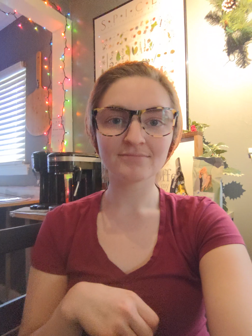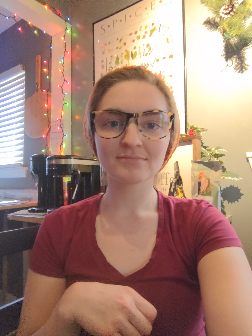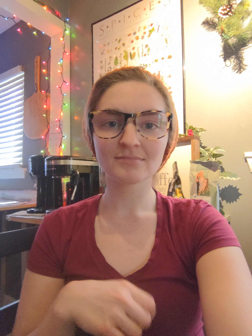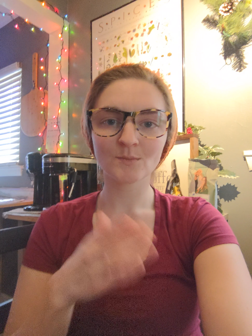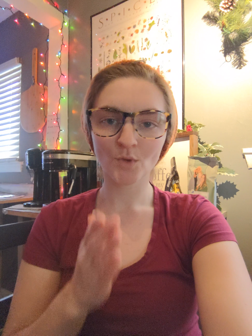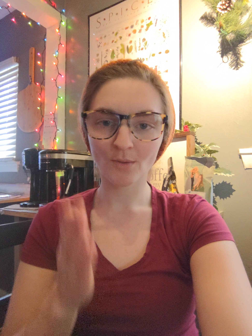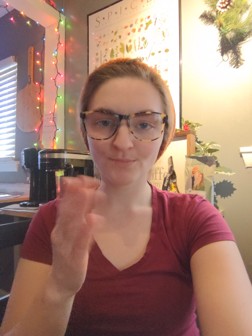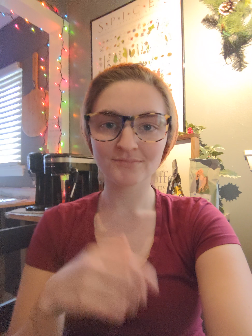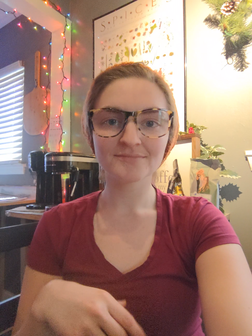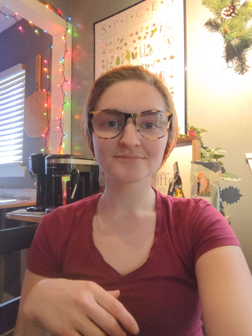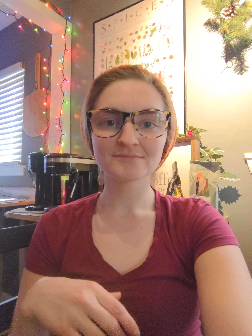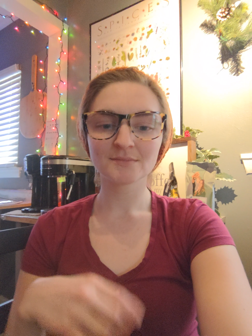boat